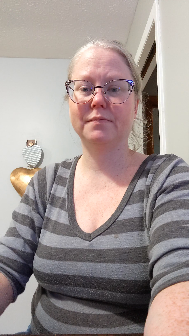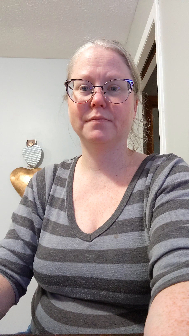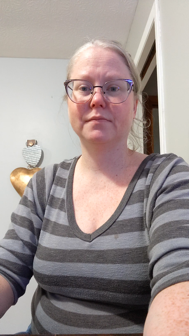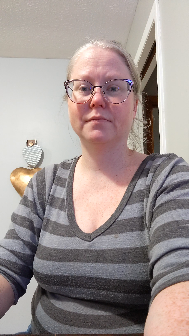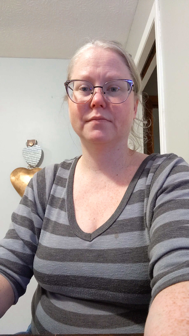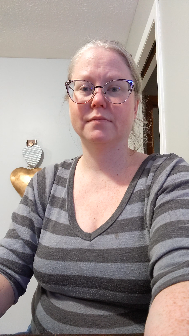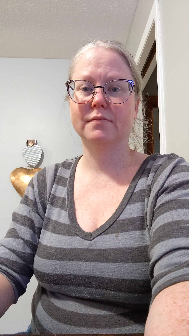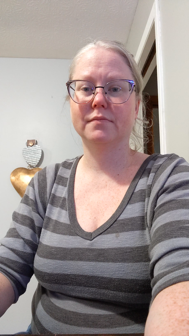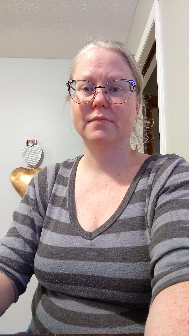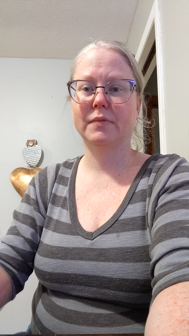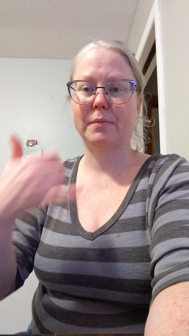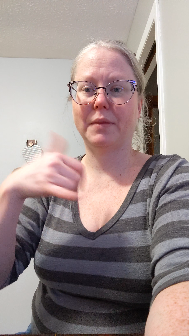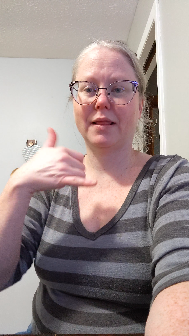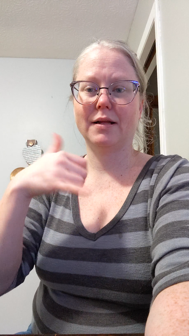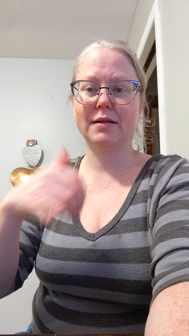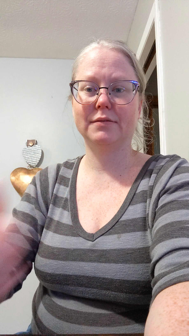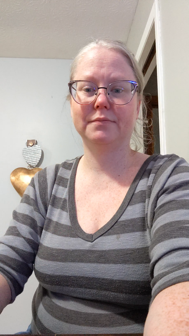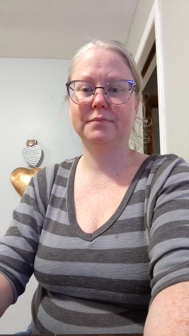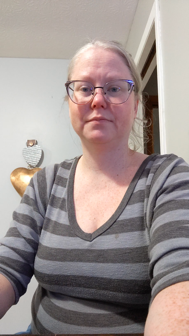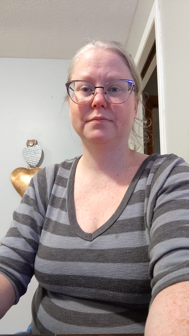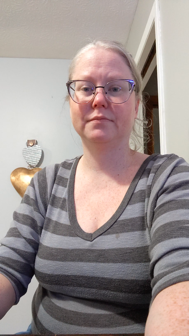play